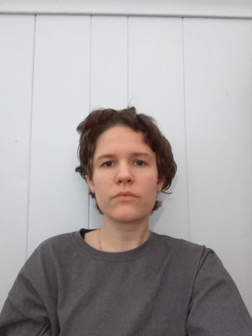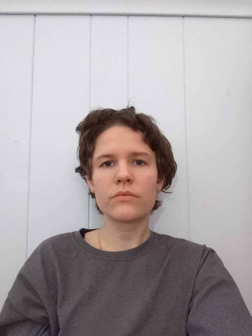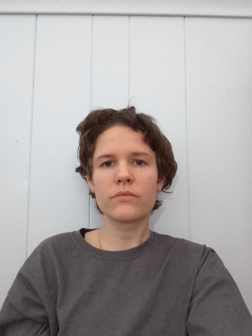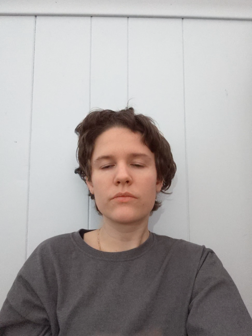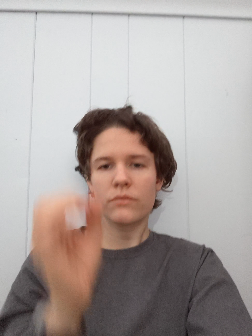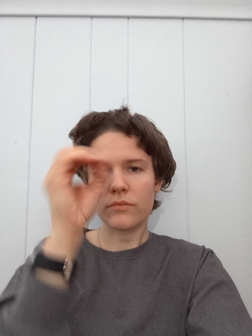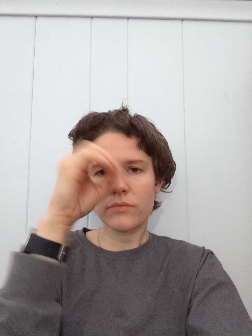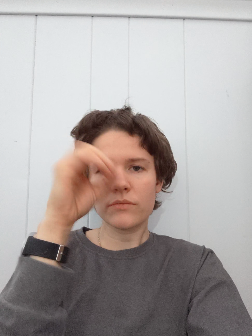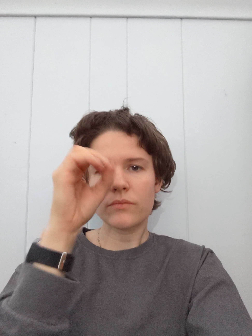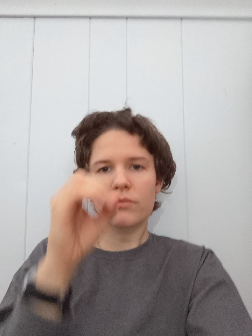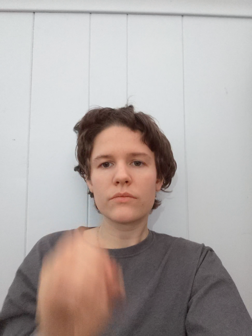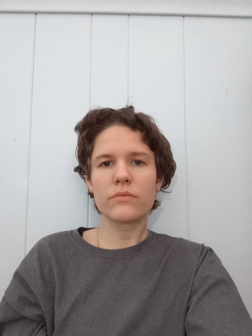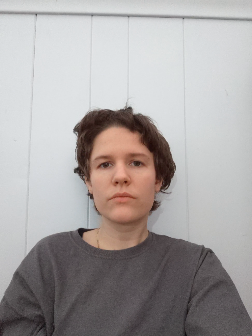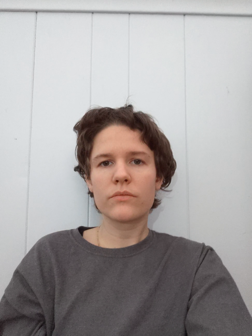owl